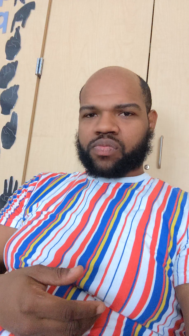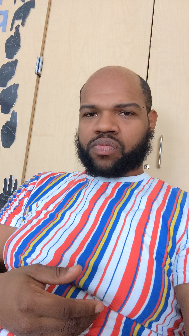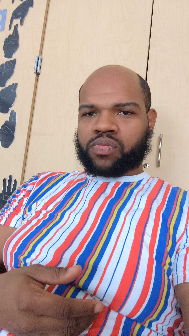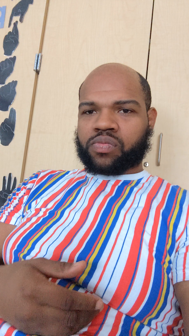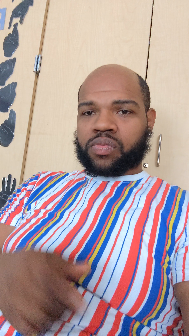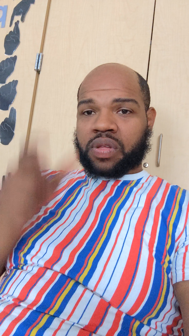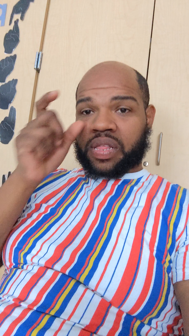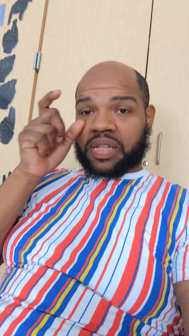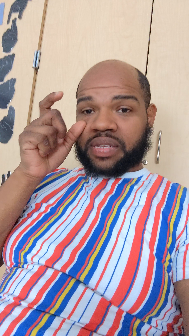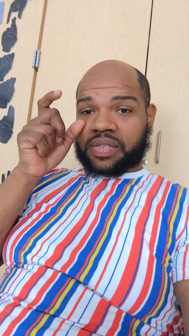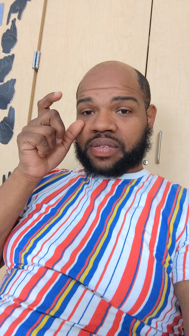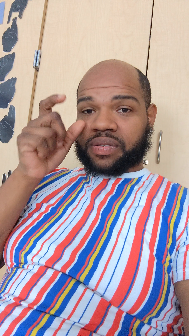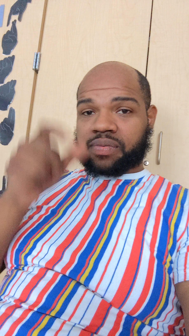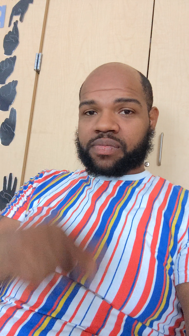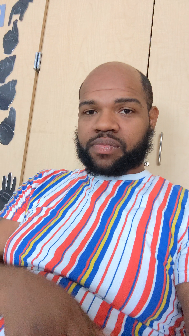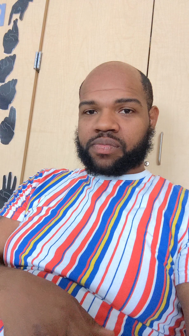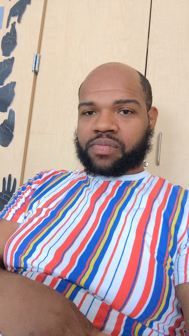glasses